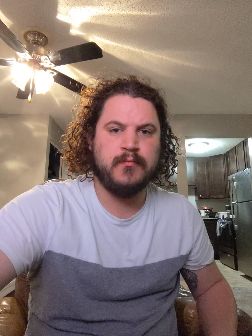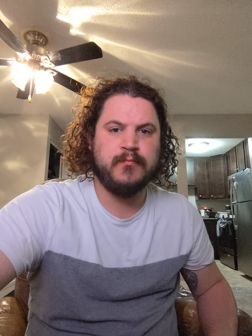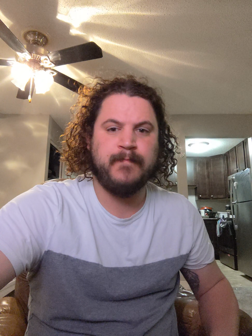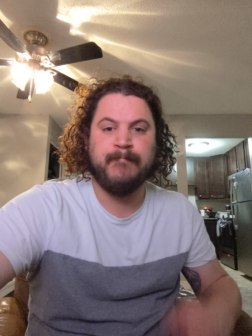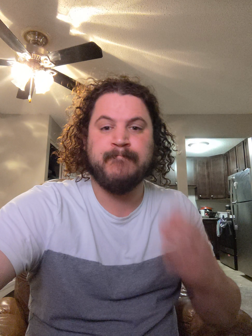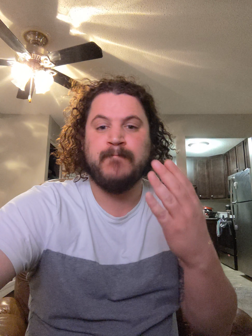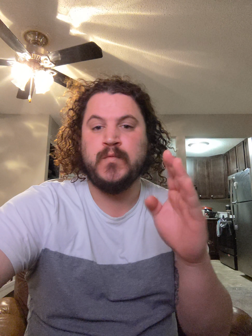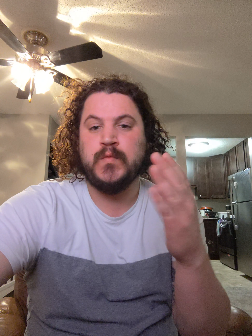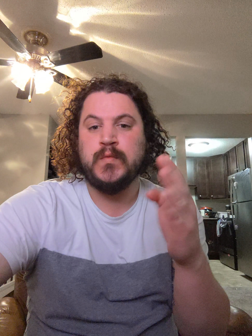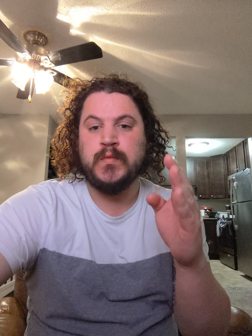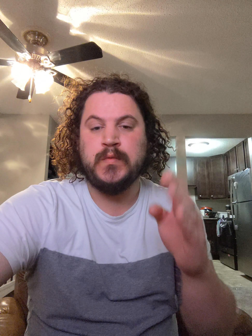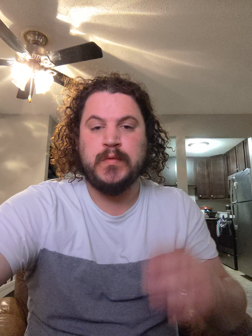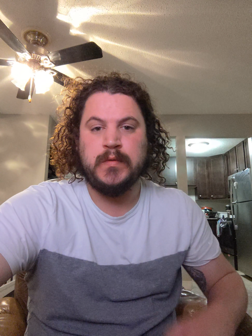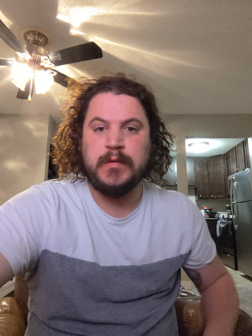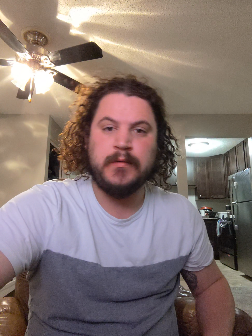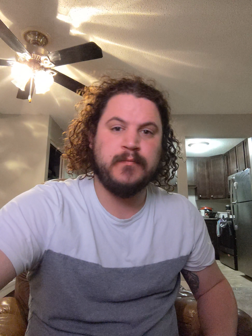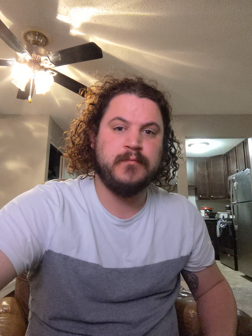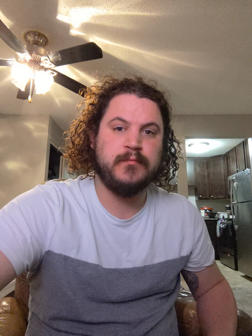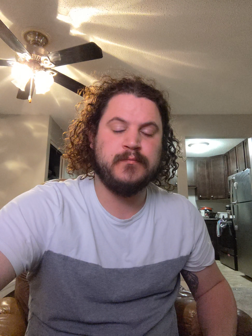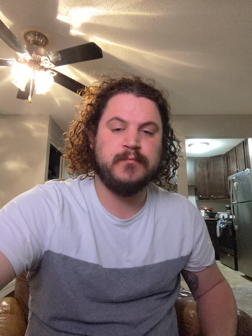blue